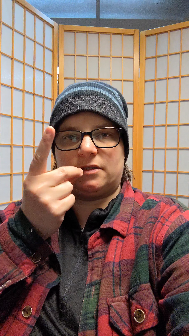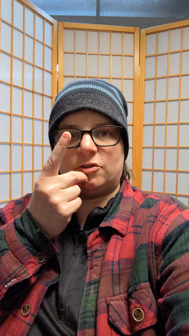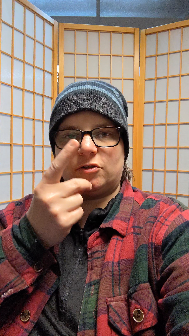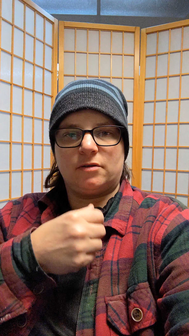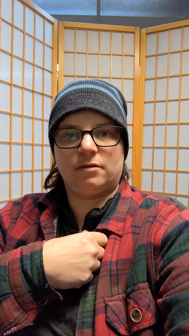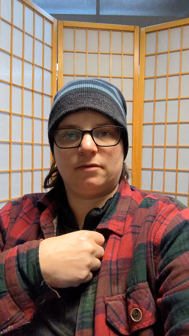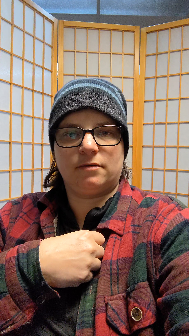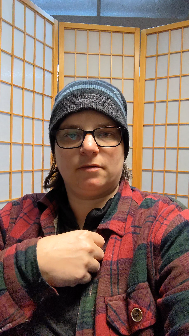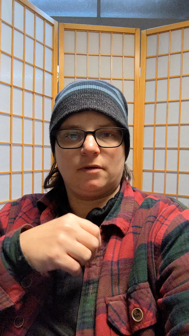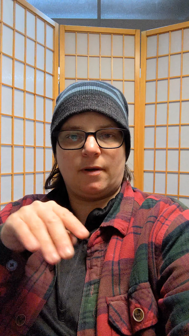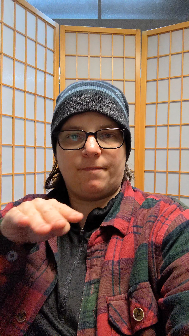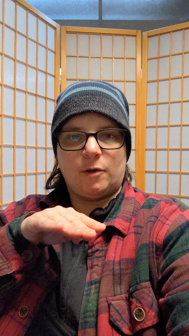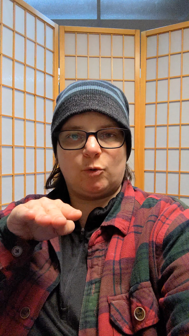boots